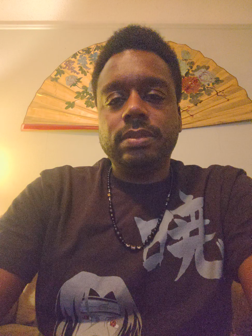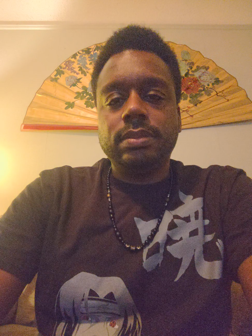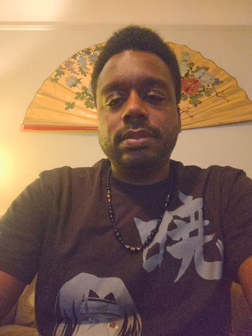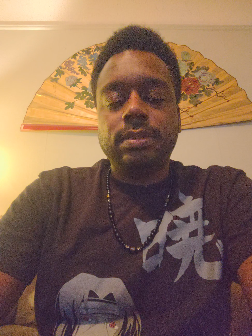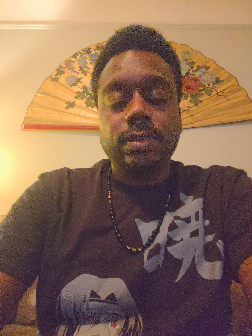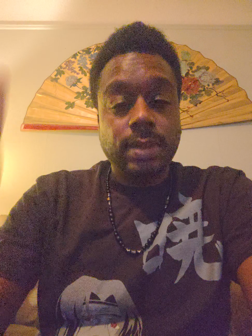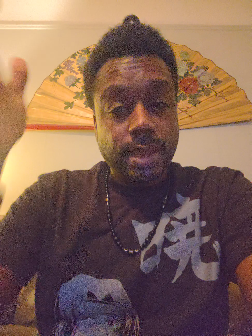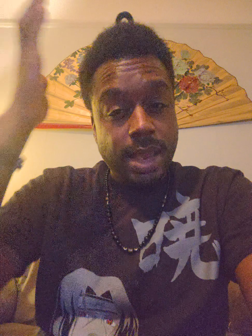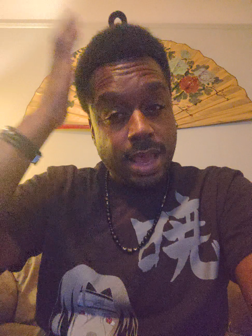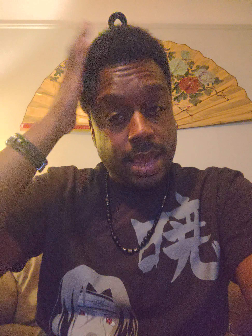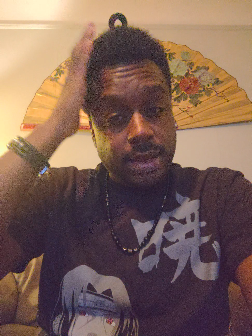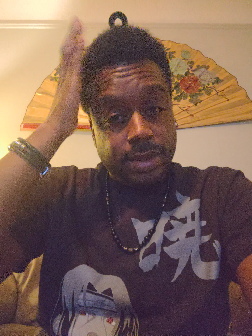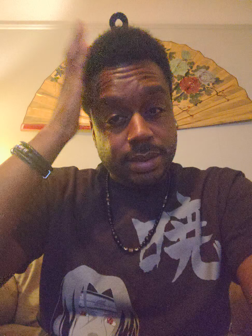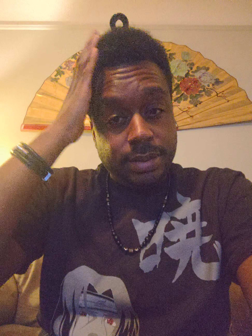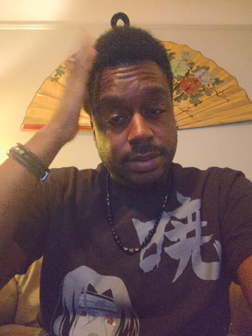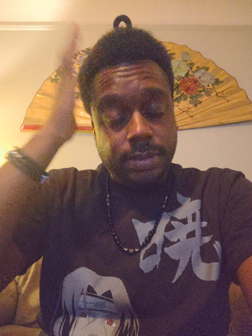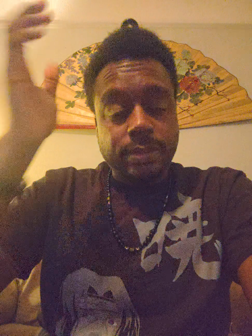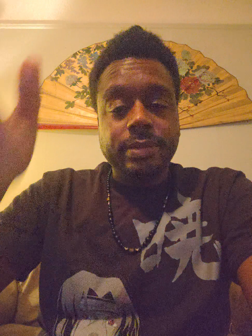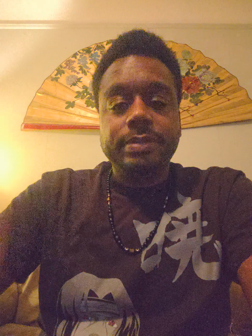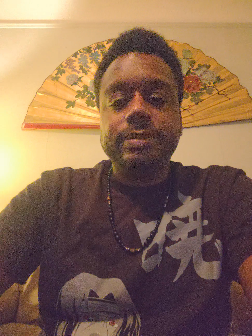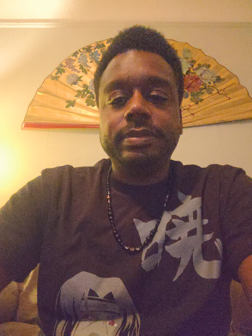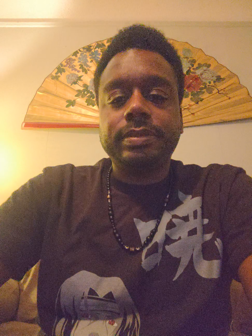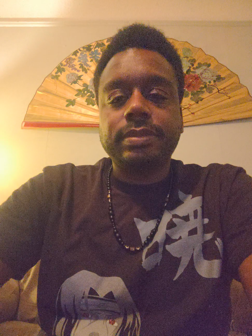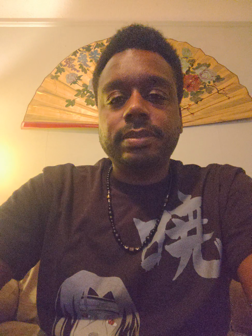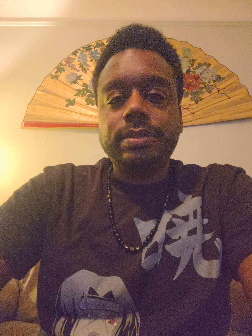hat